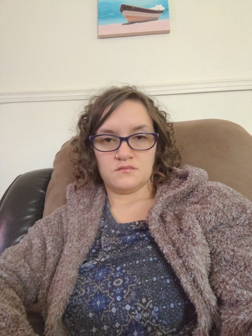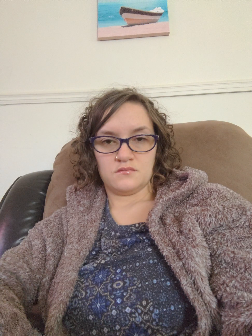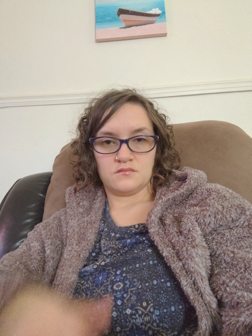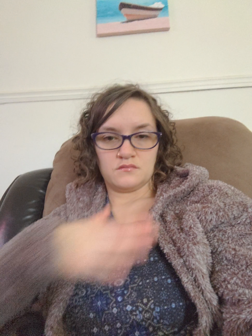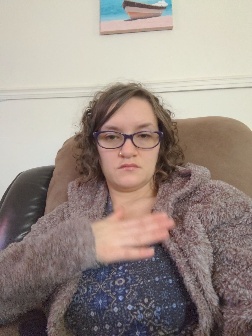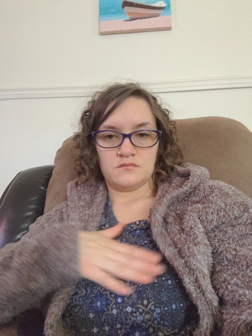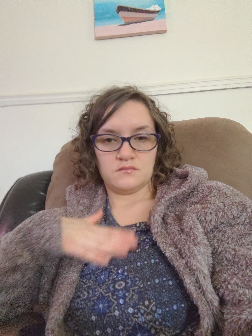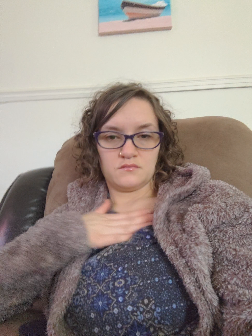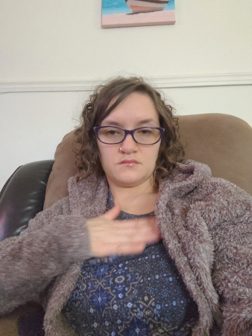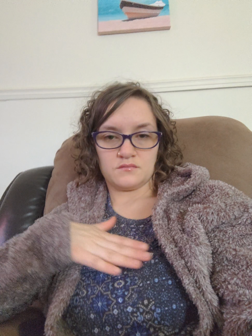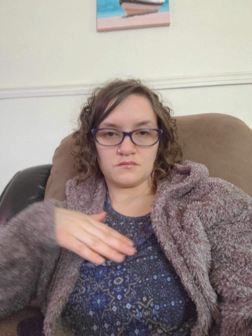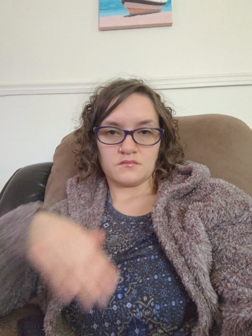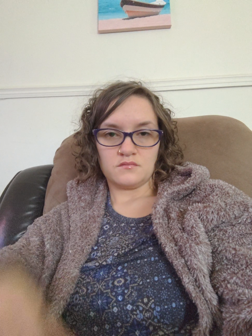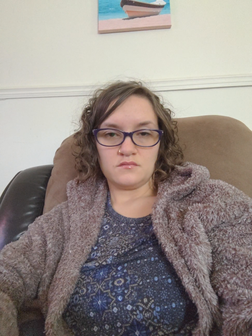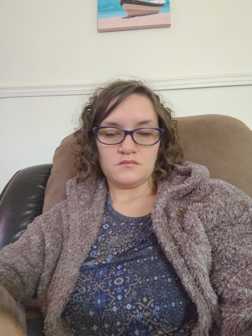please